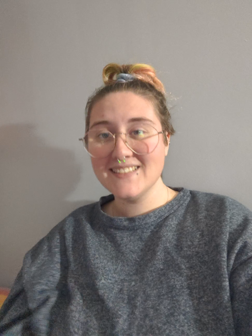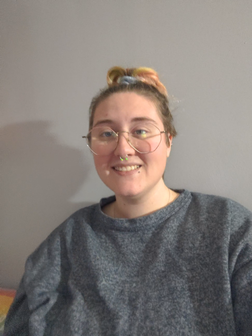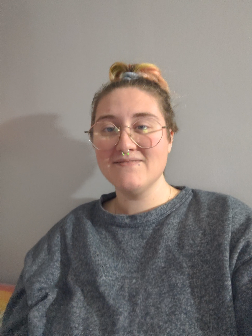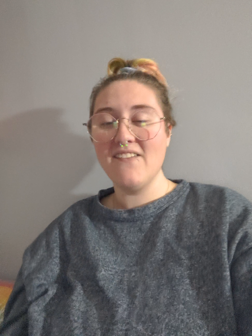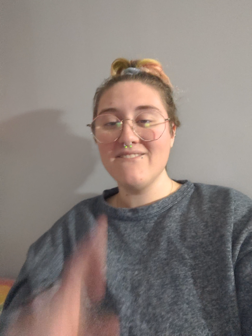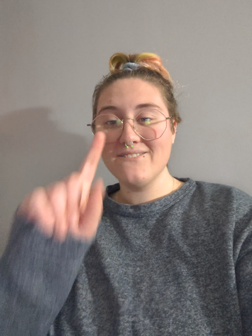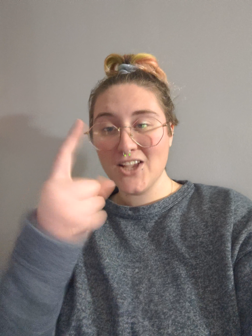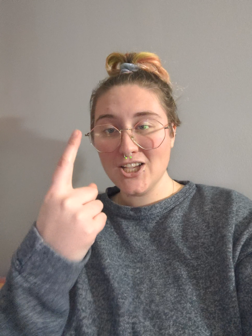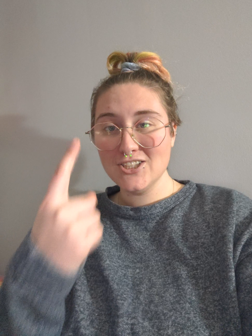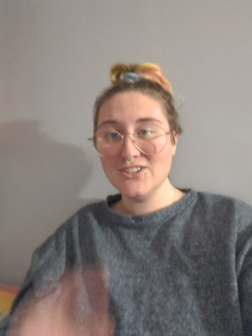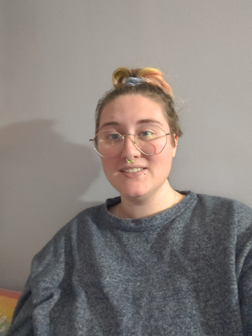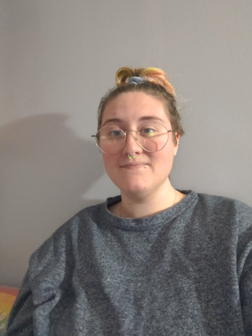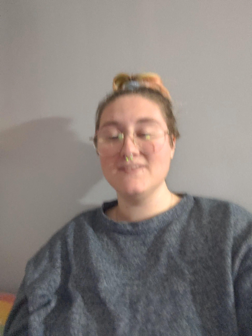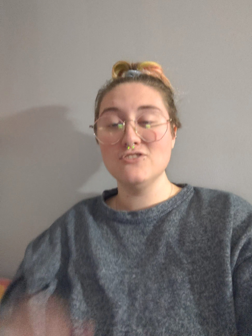first